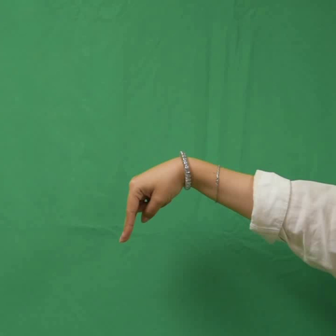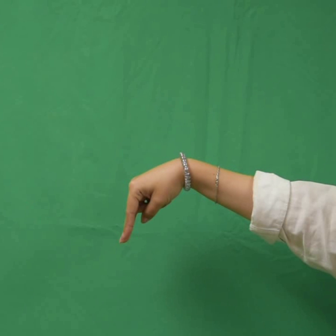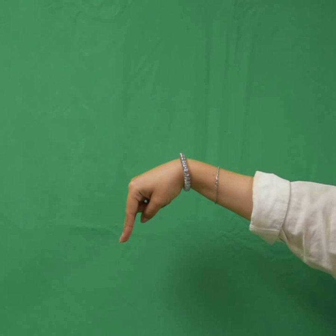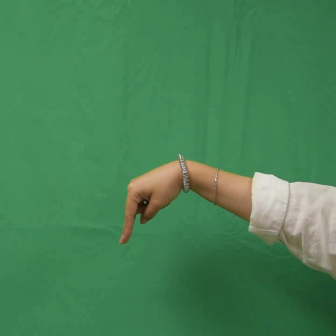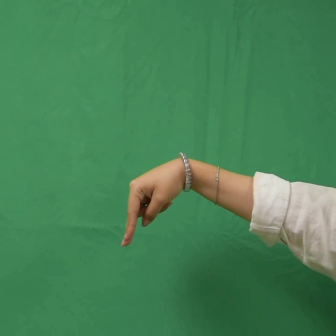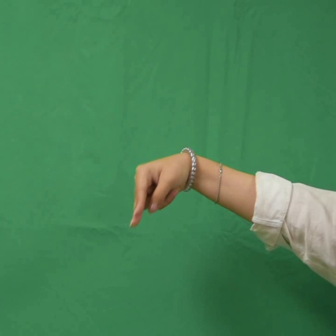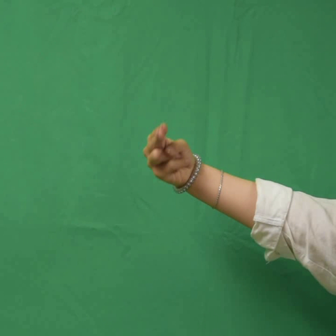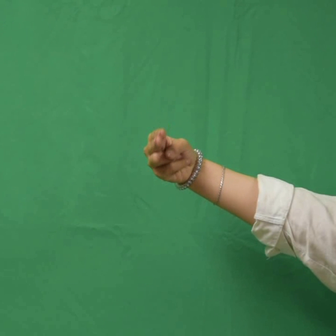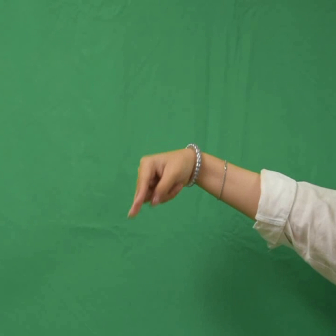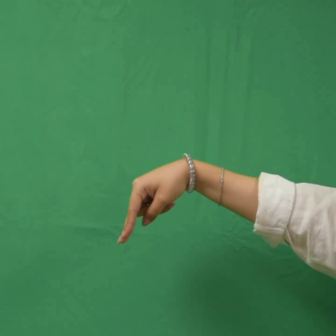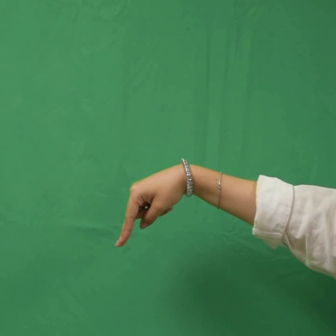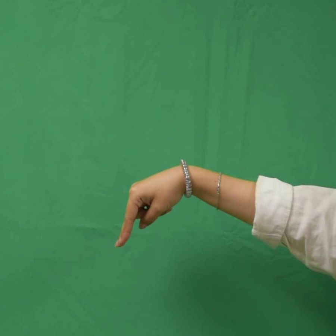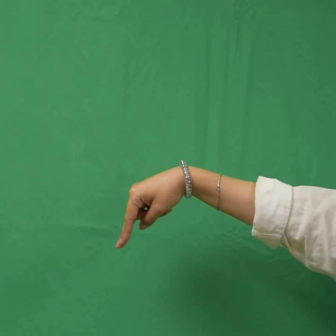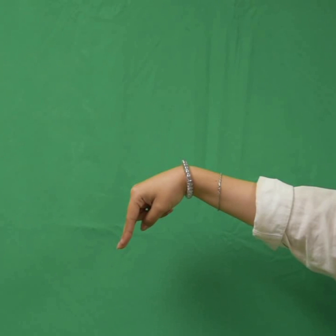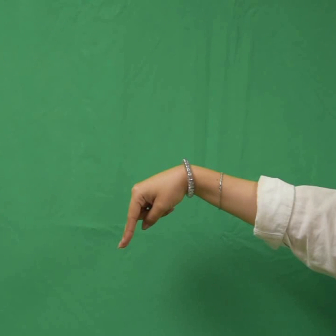Ñ